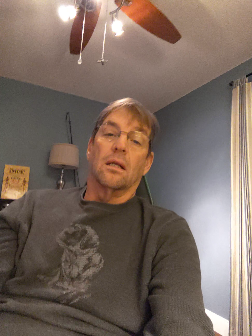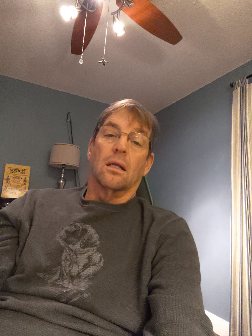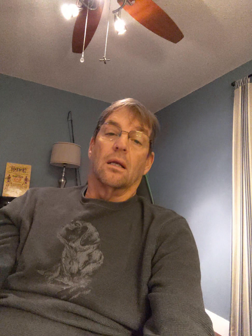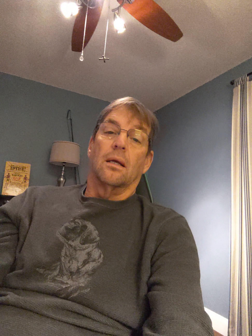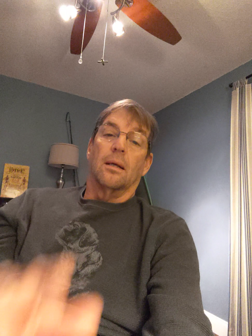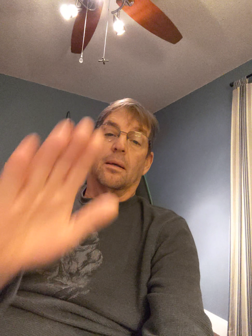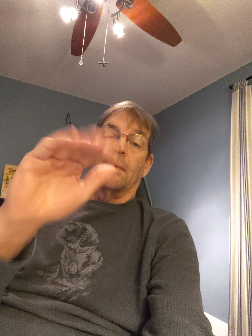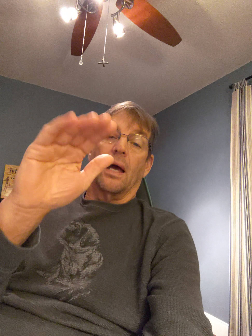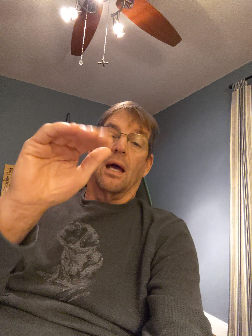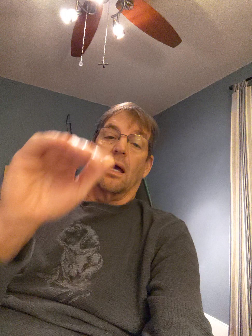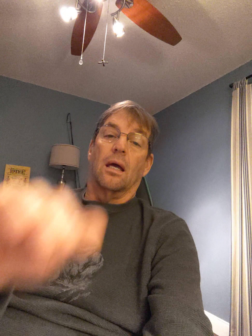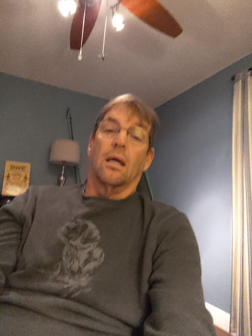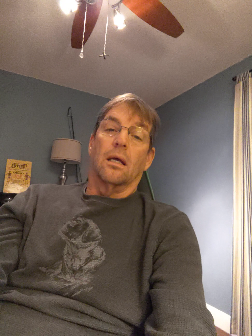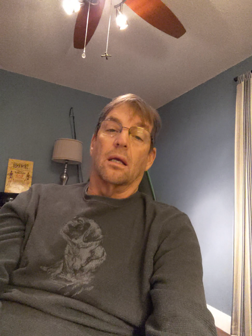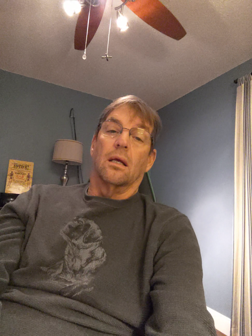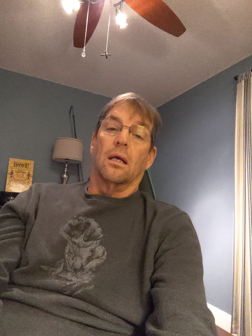bye